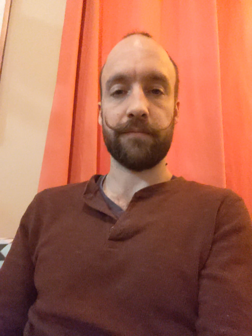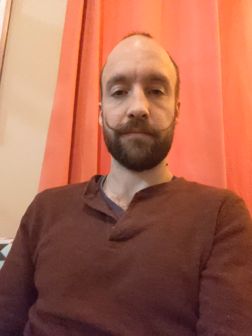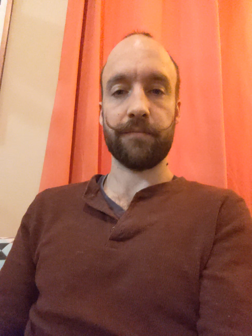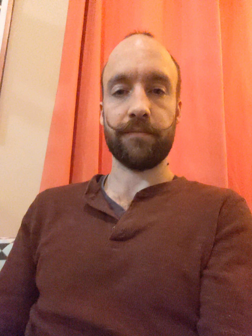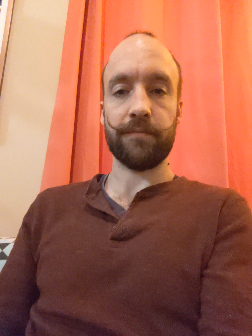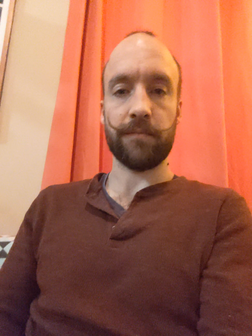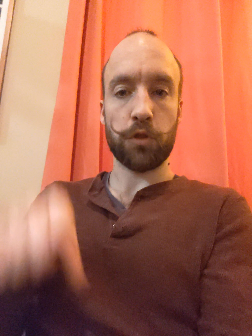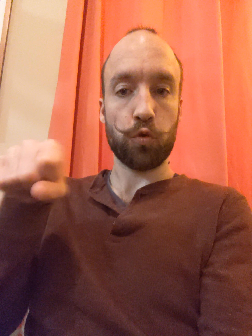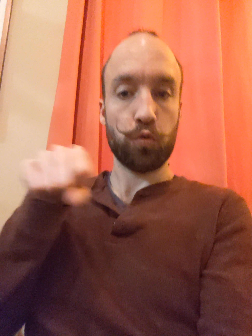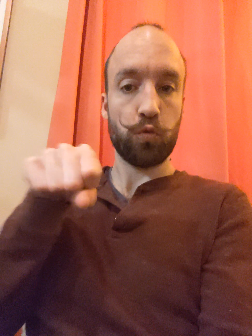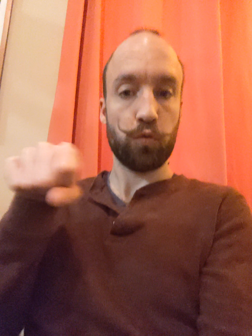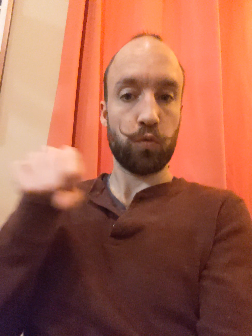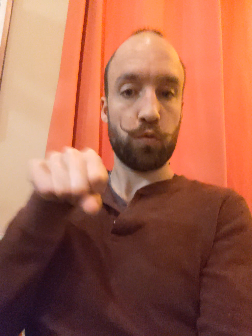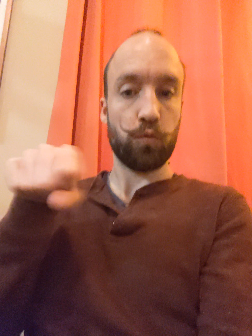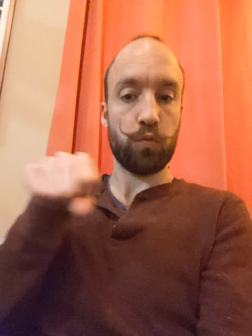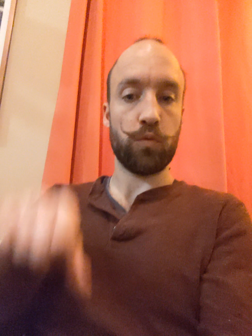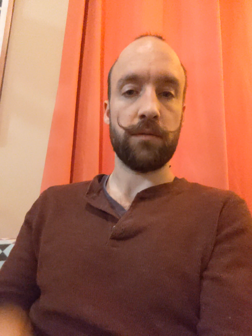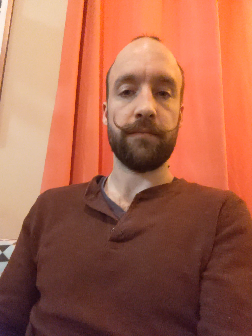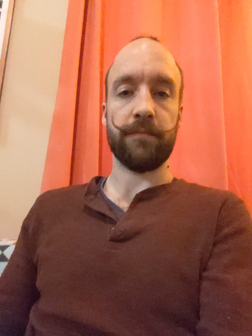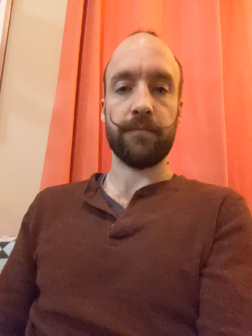shoe